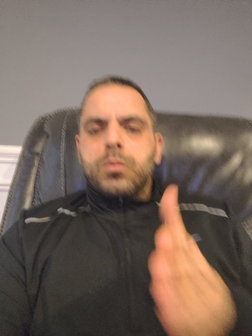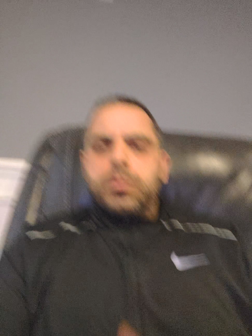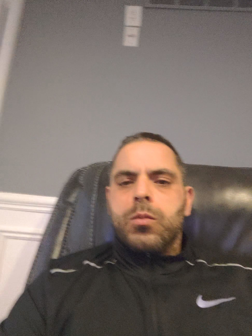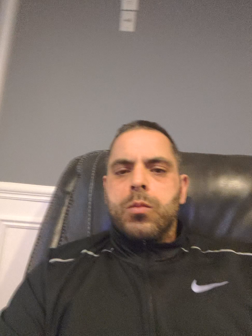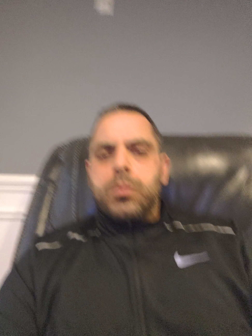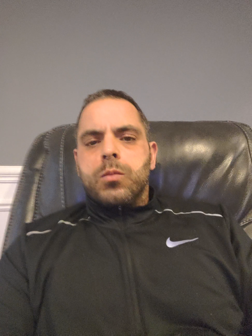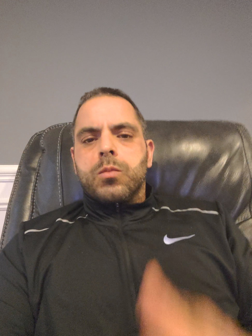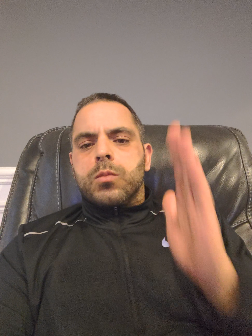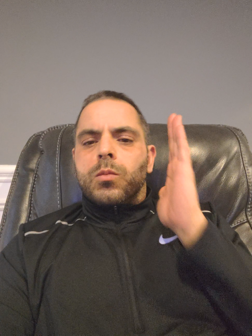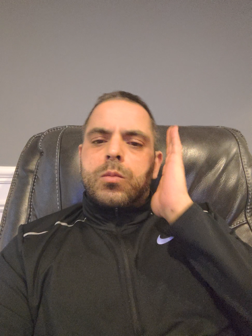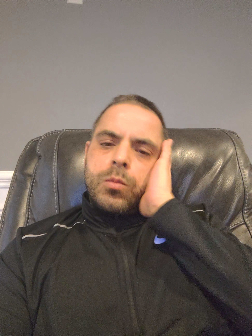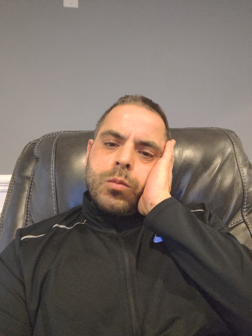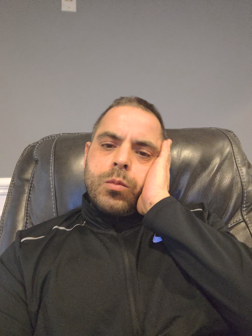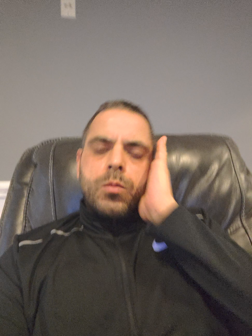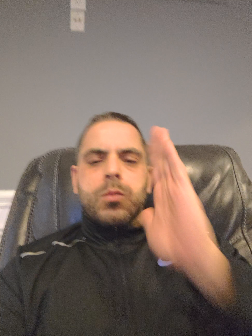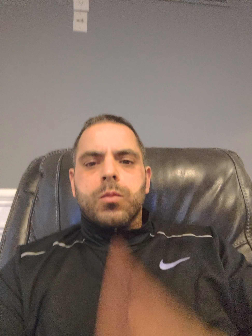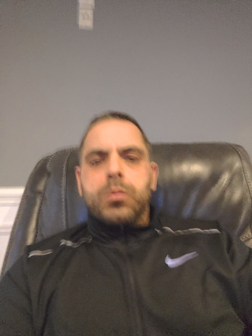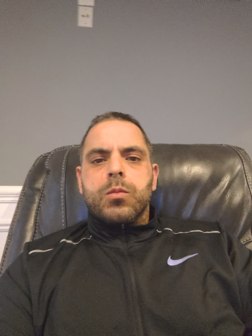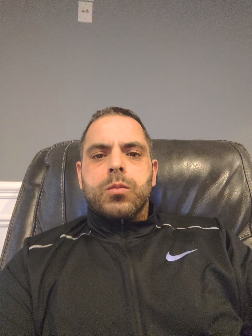bed